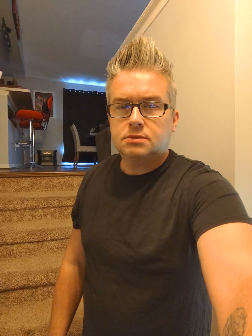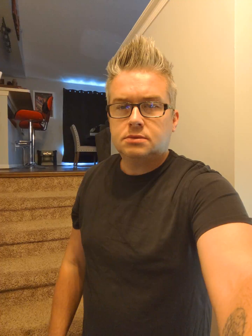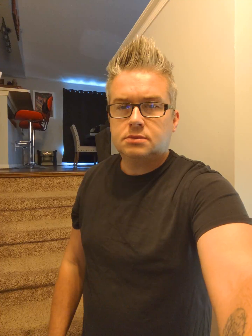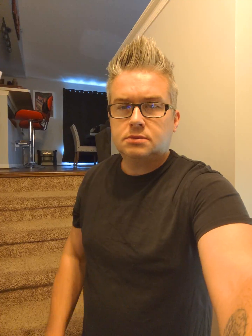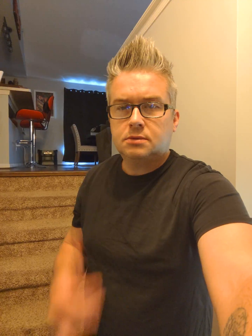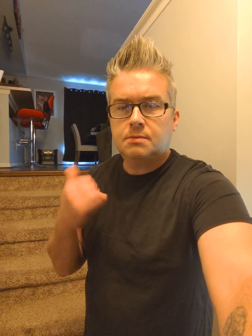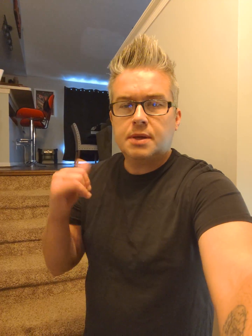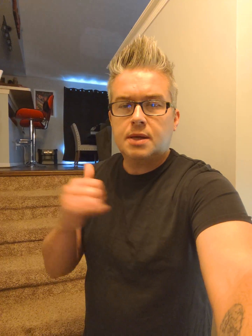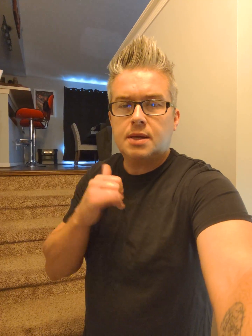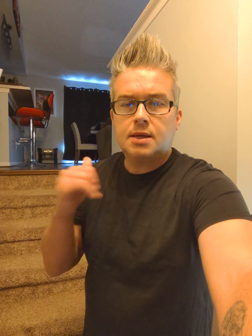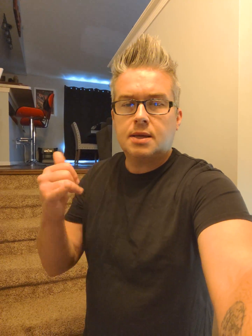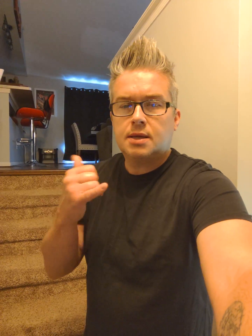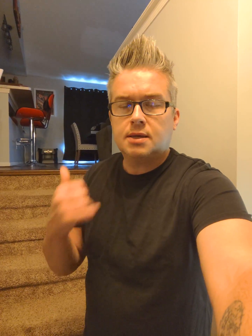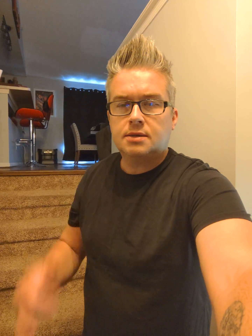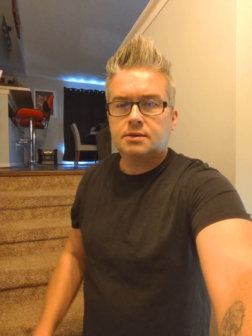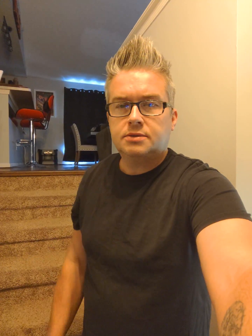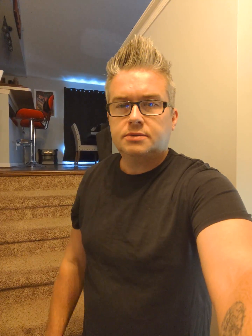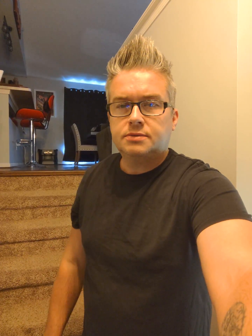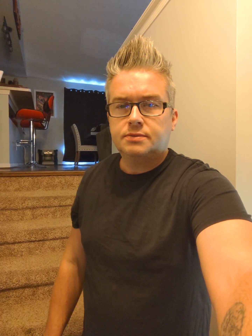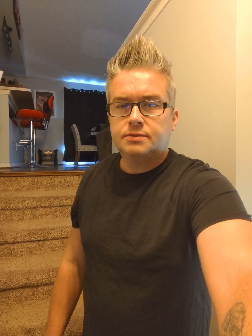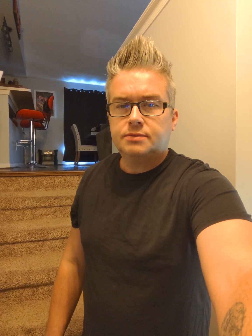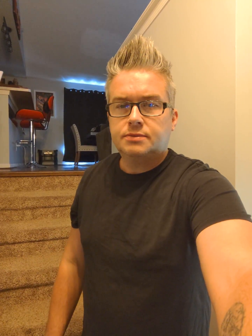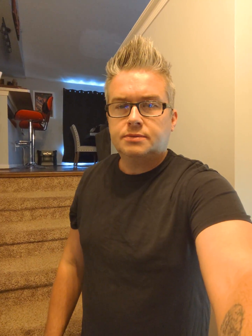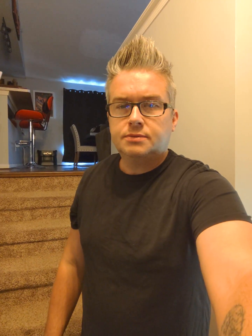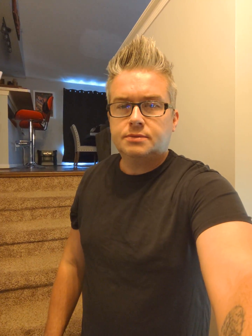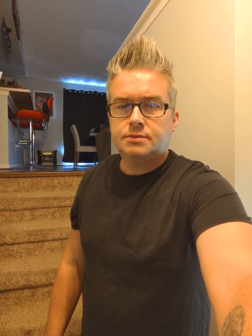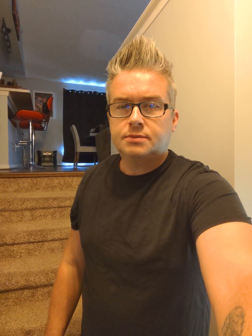play